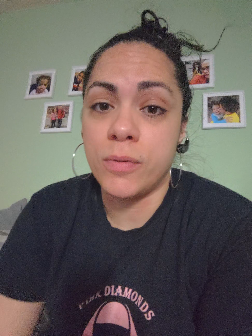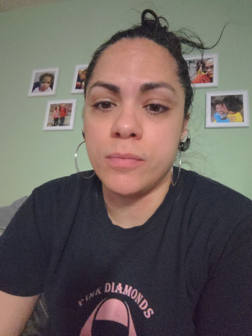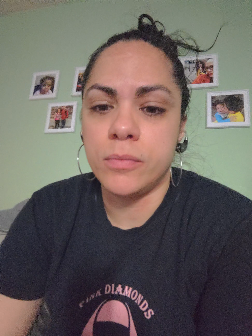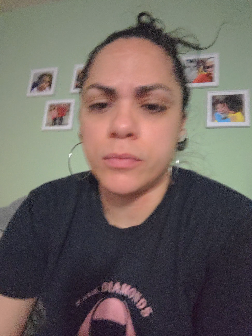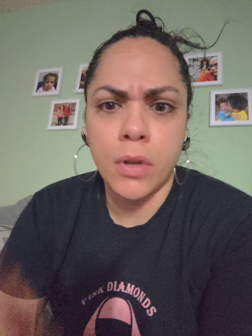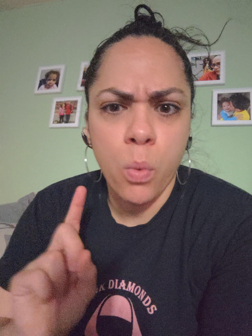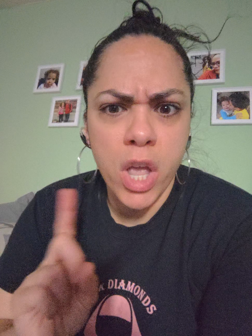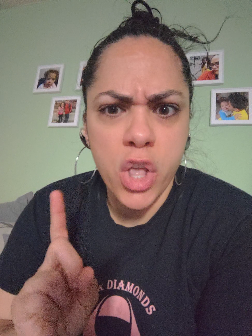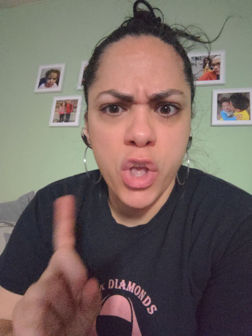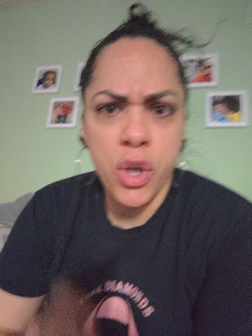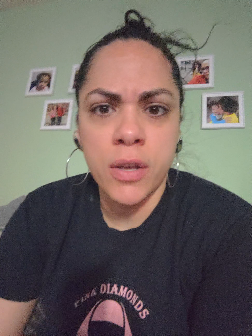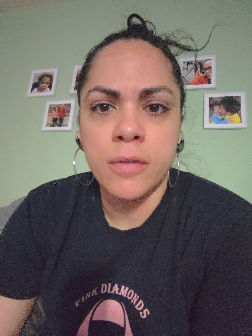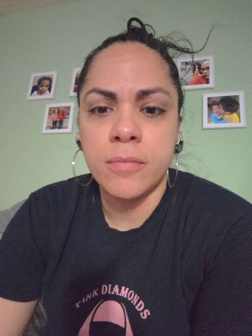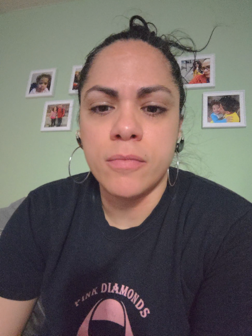where